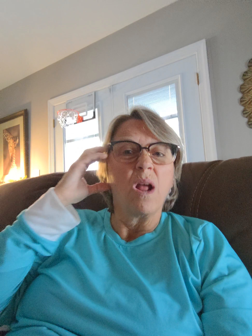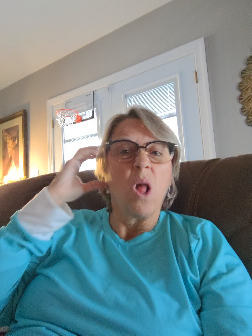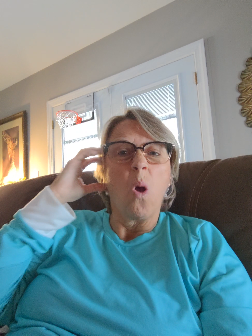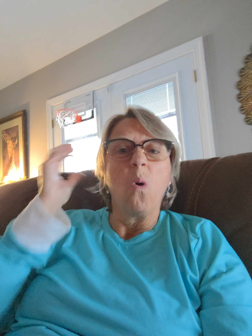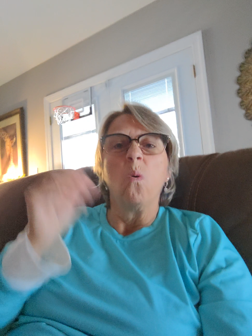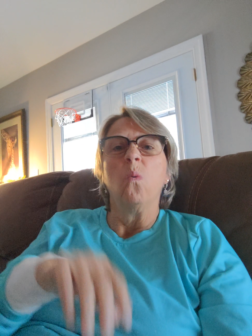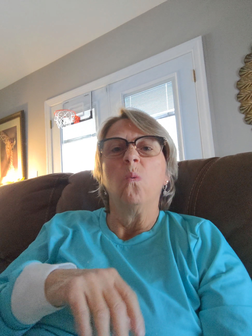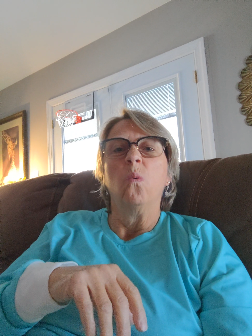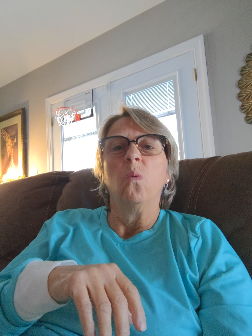radio